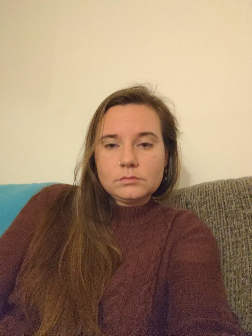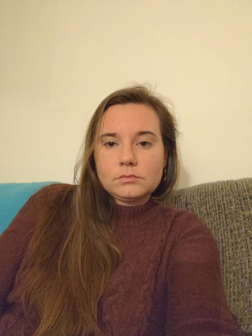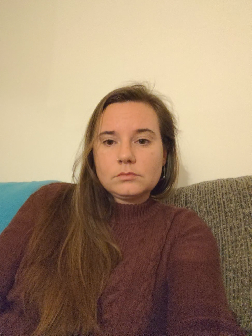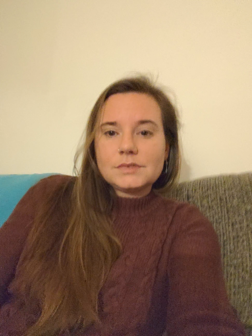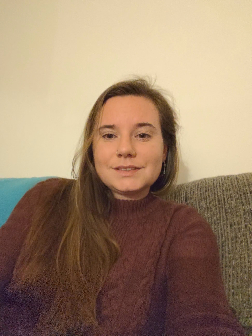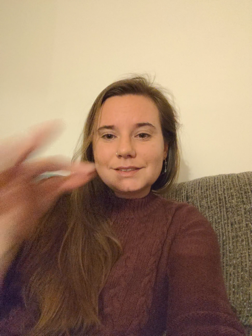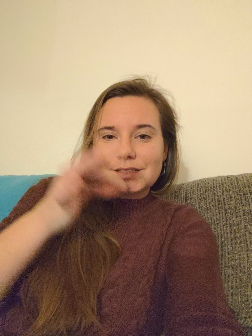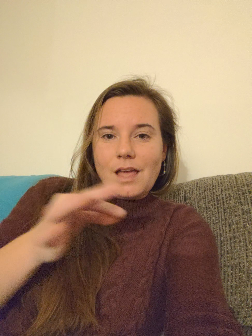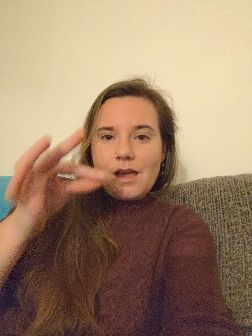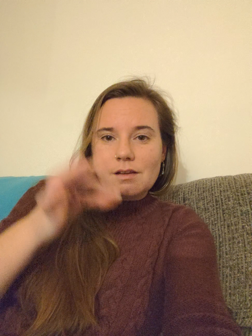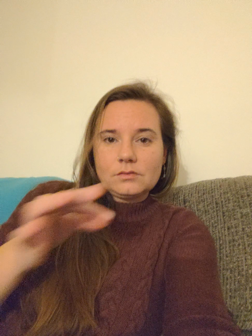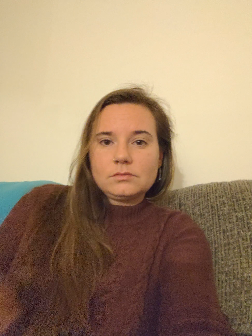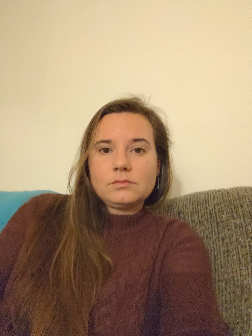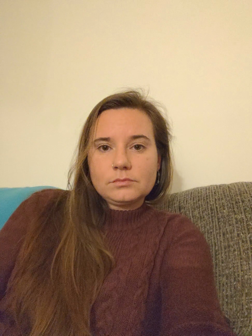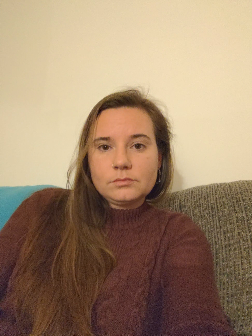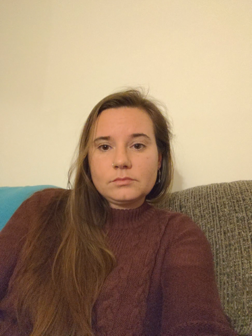snack